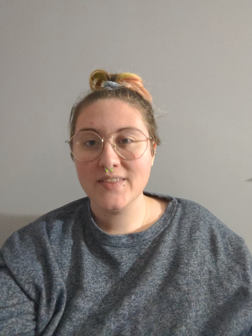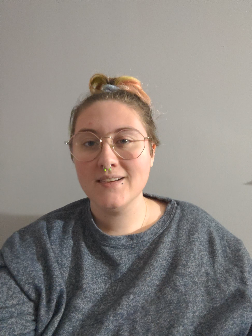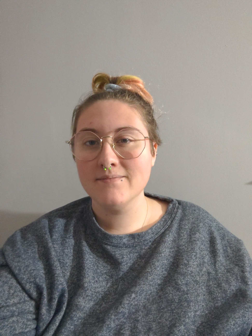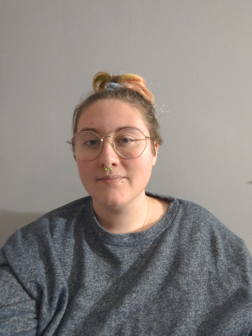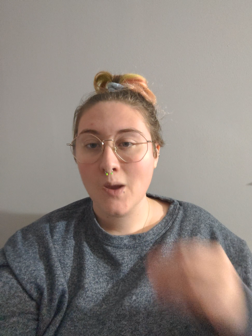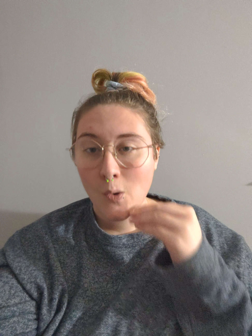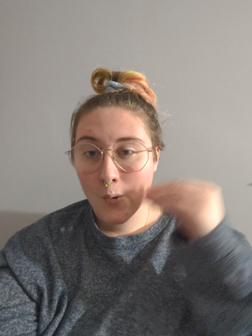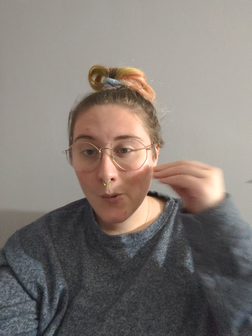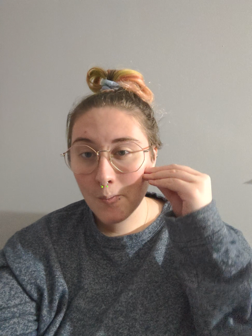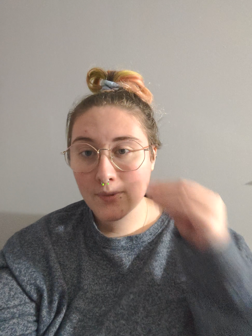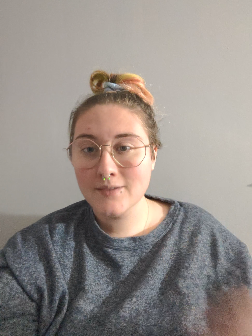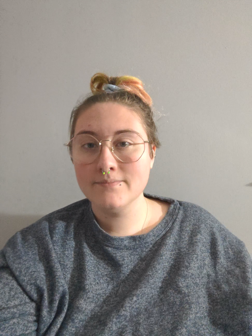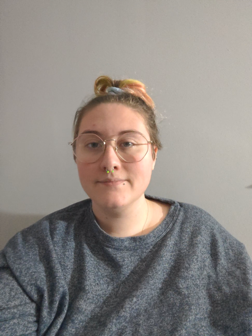home